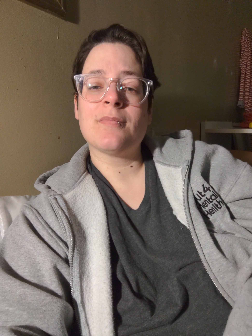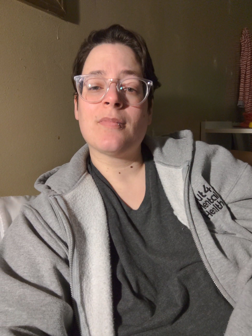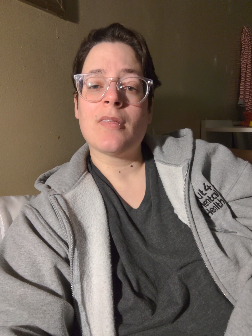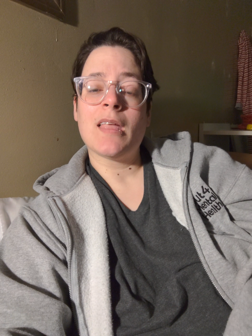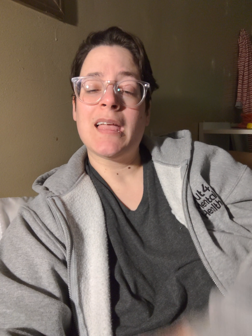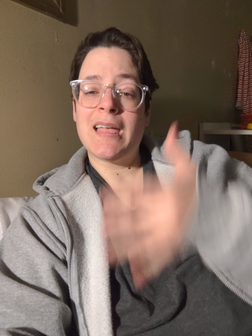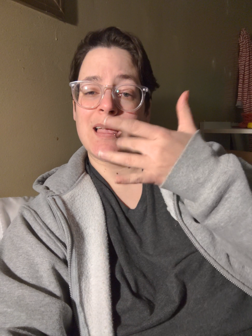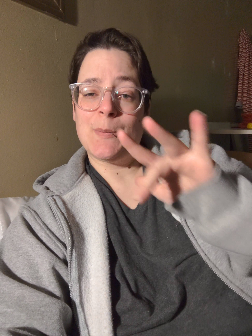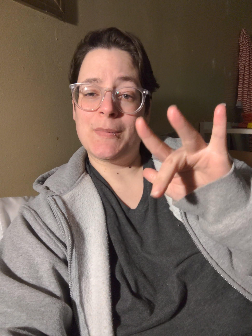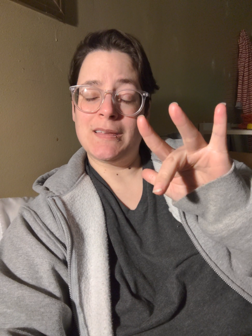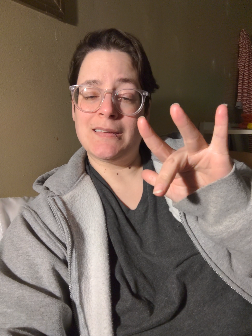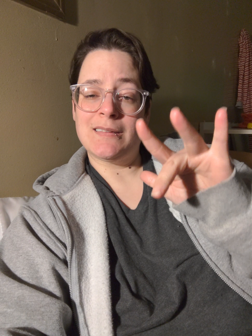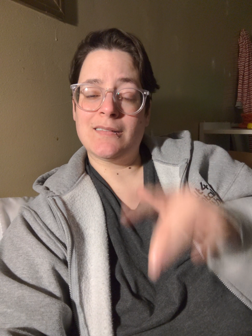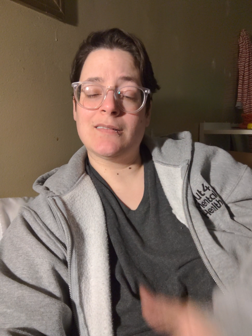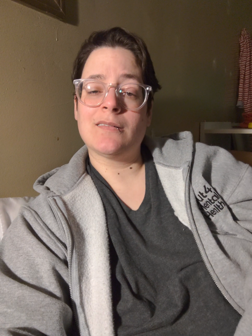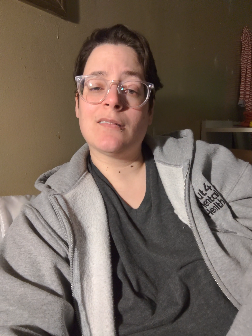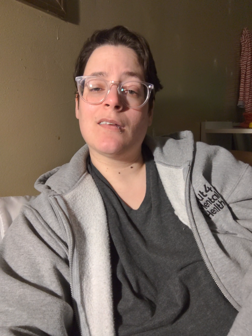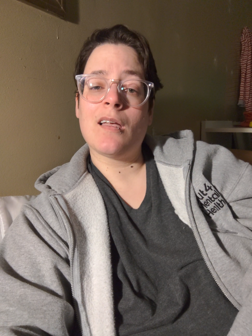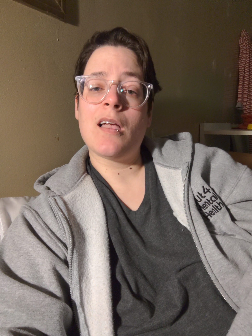empty